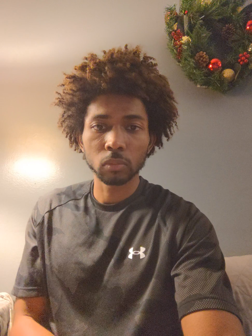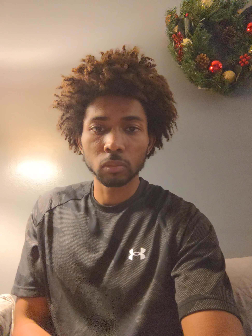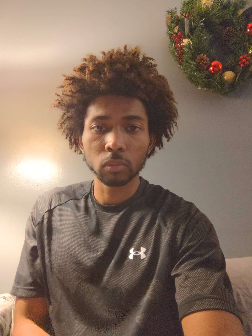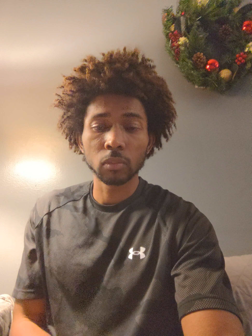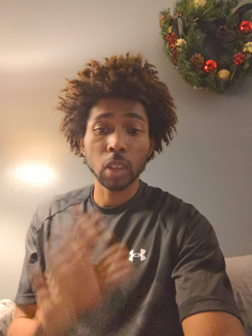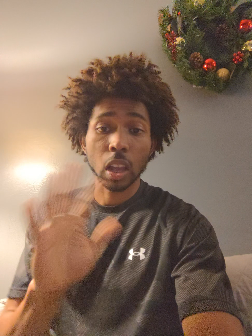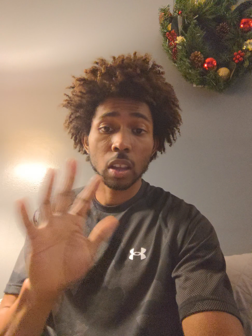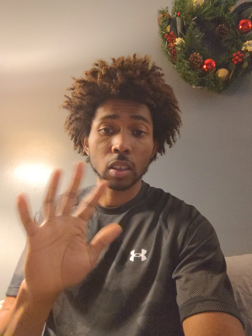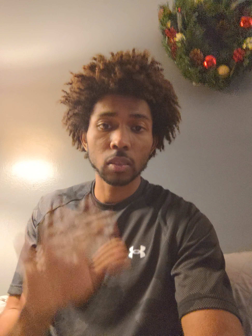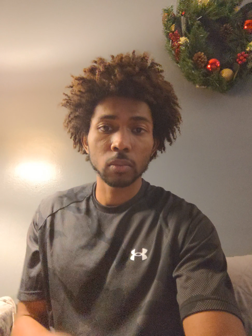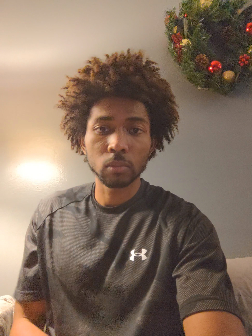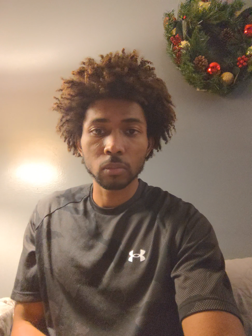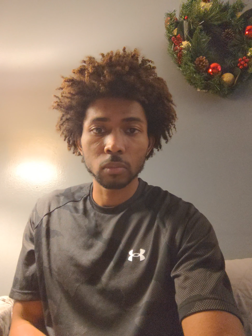hello